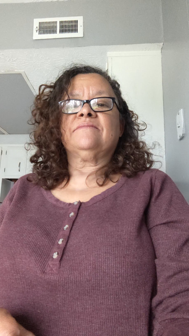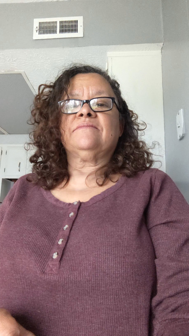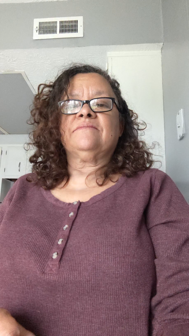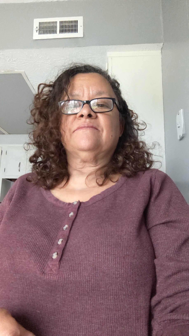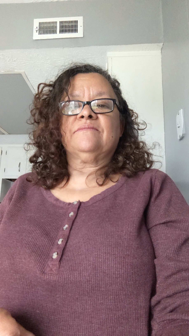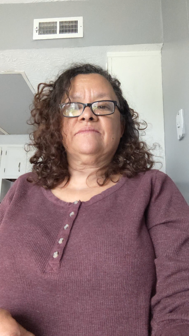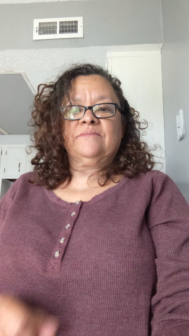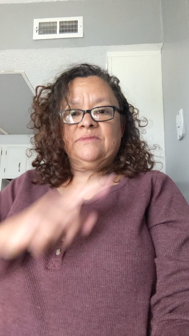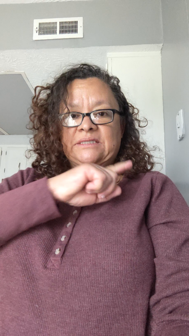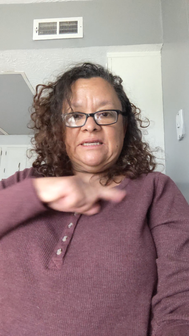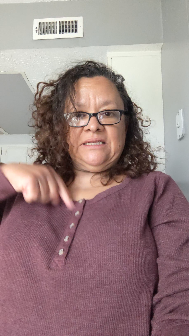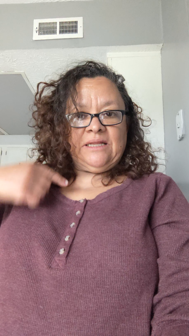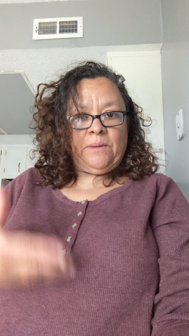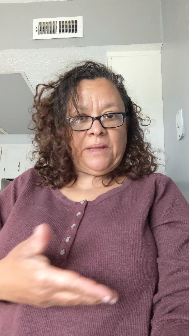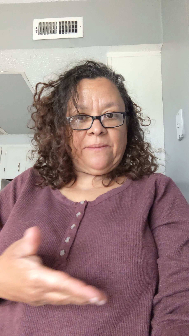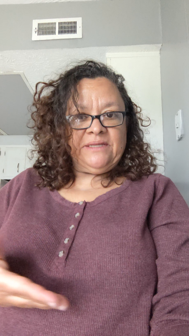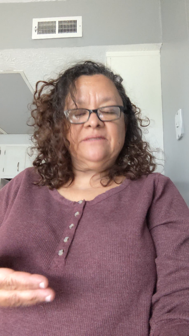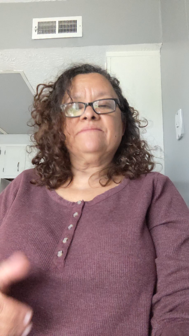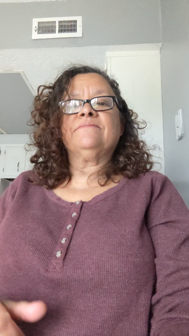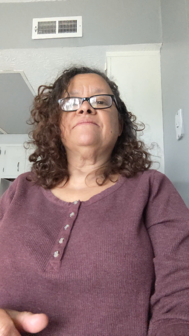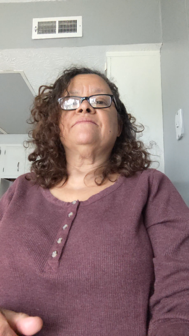bib